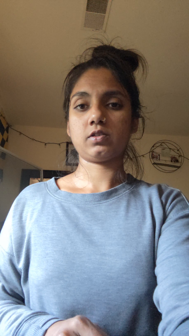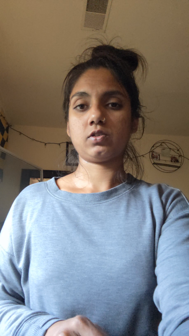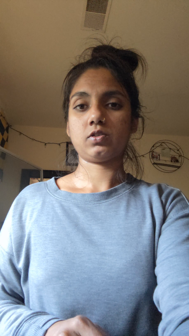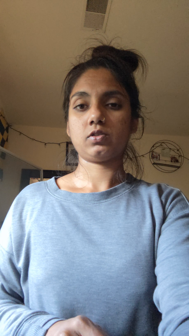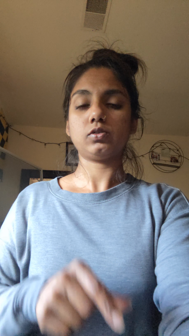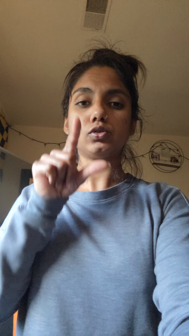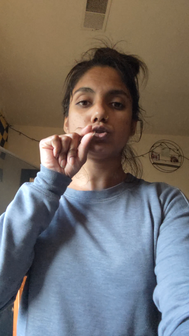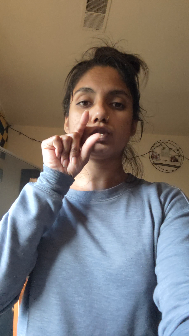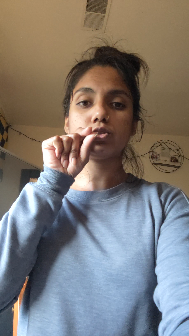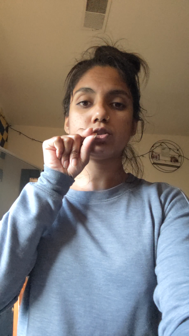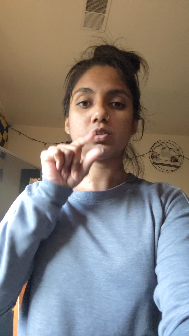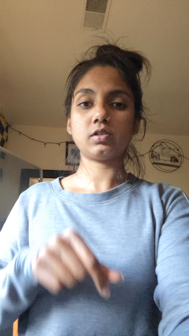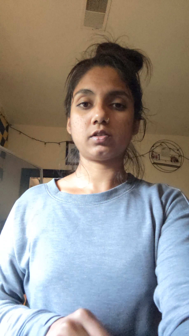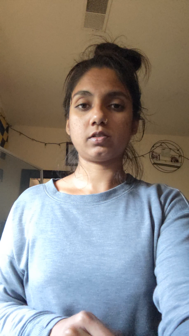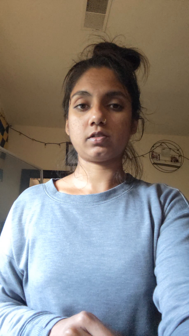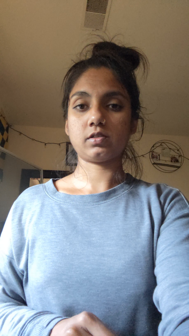chicken